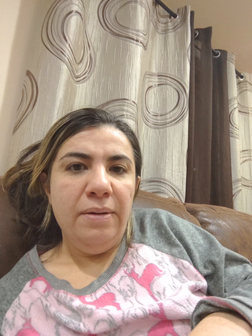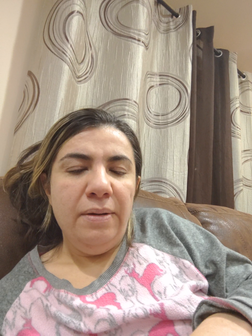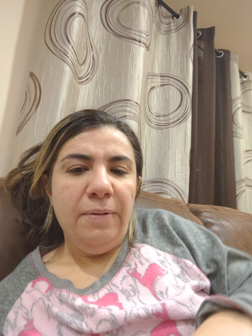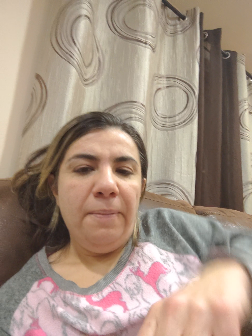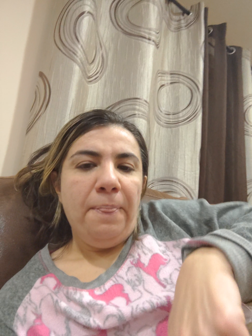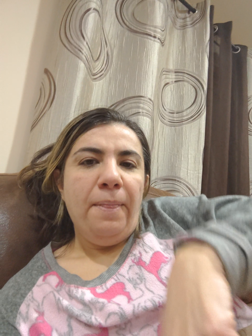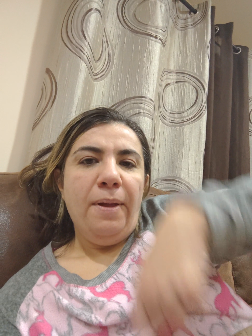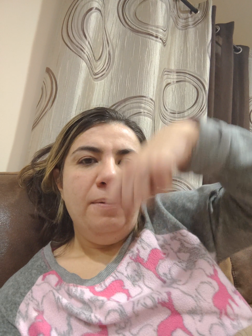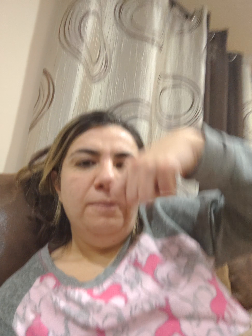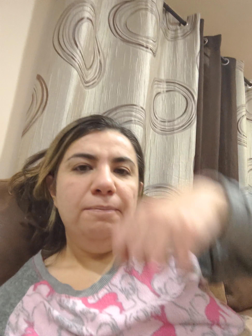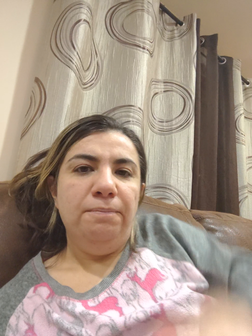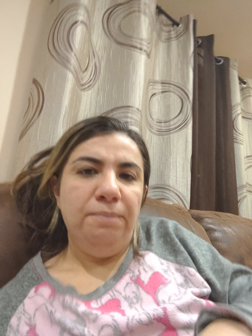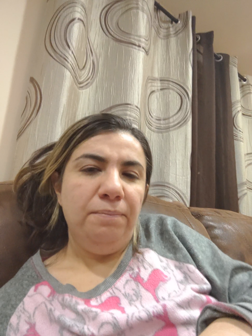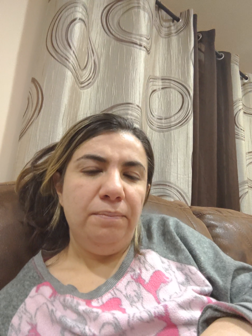zipper